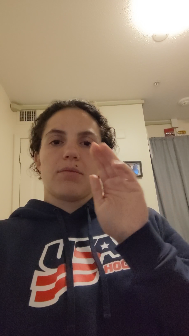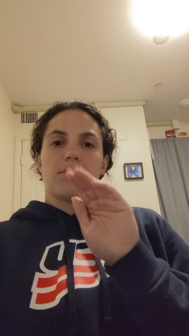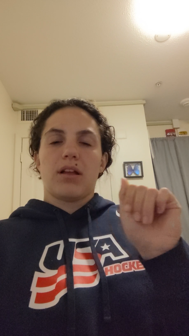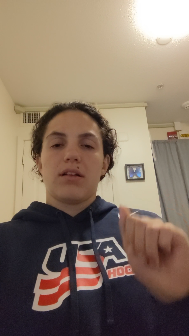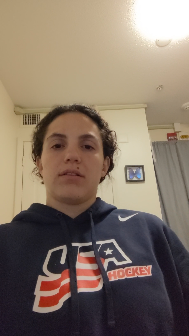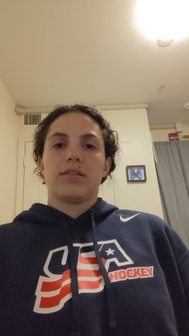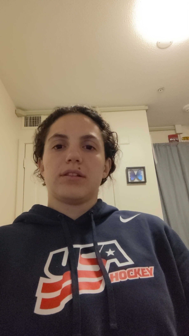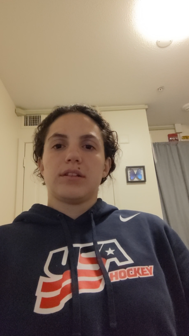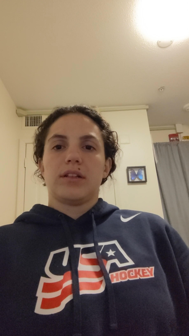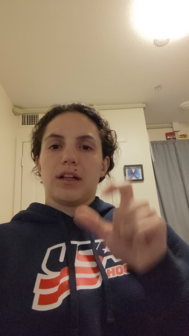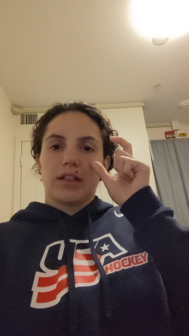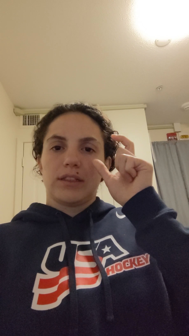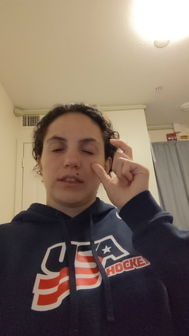glasses